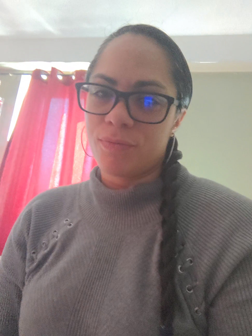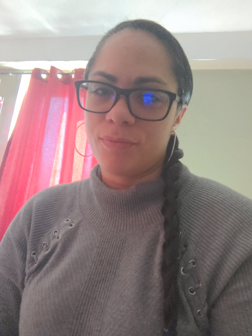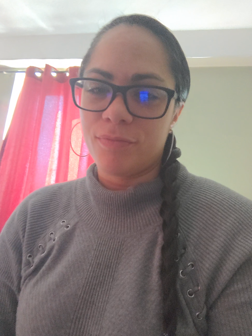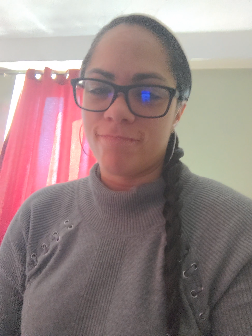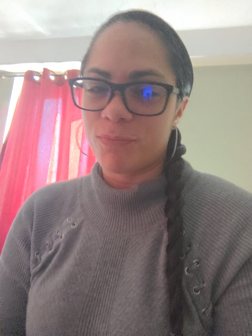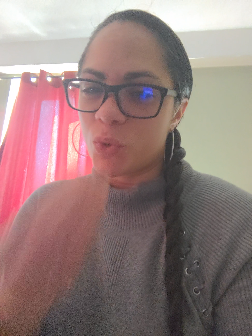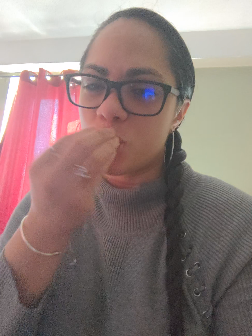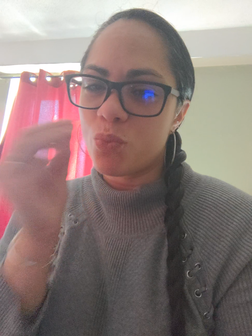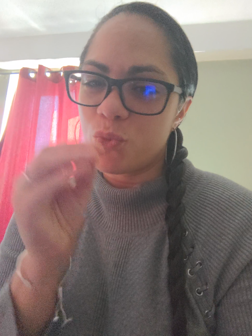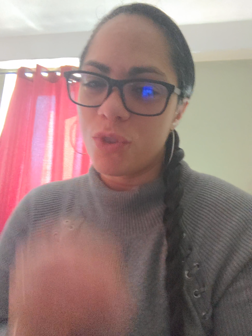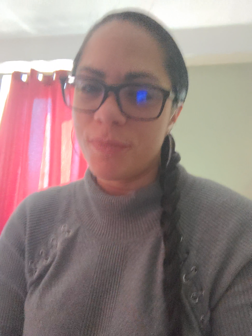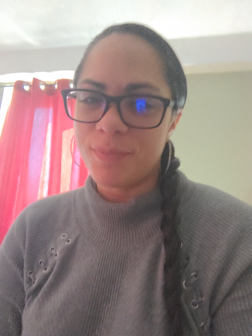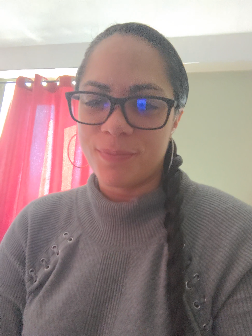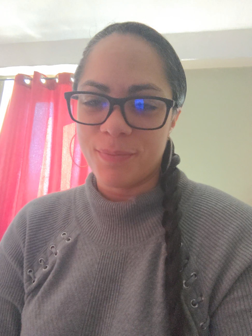kiss